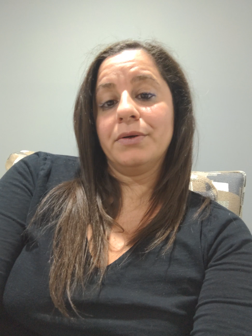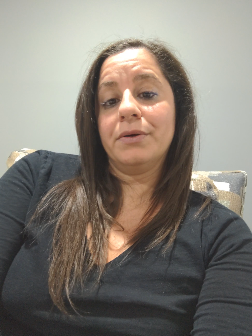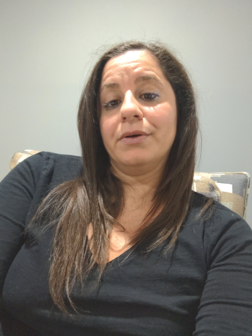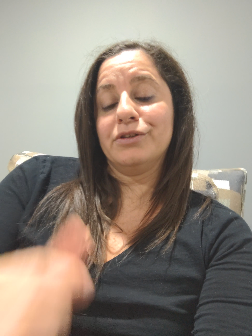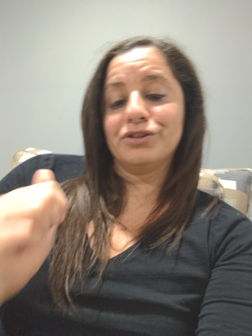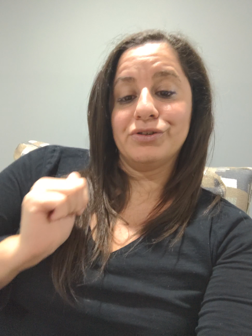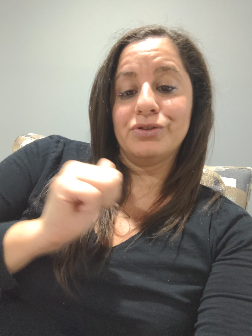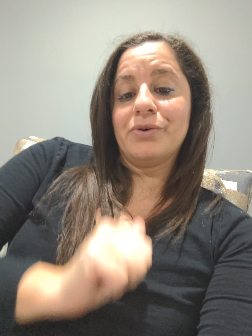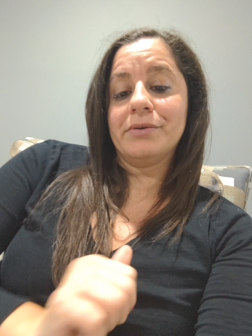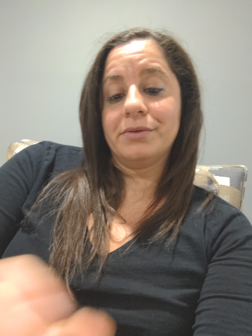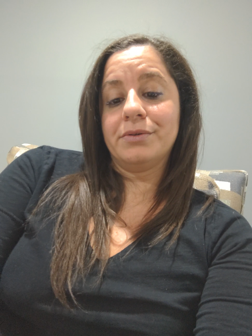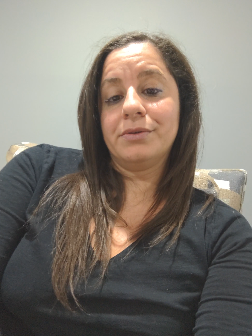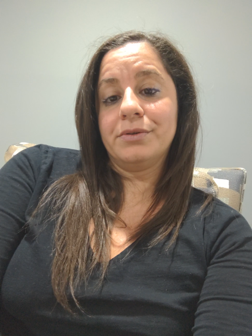jacket